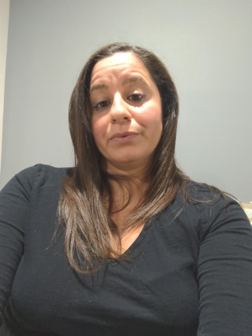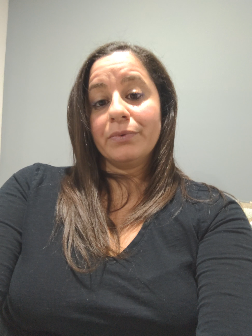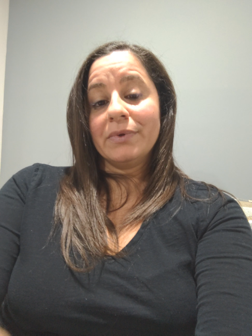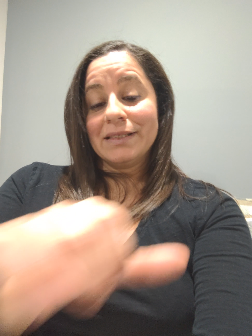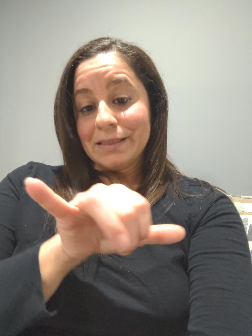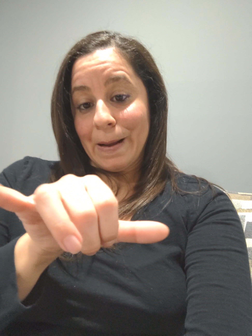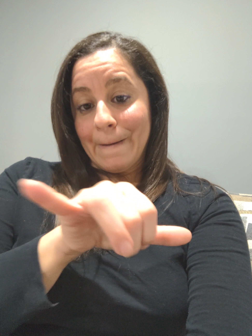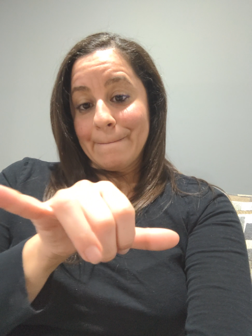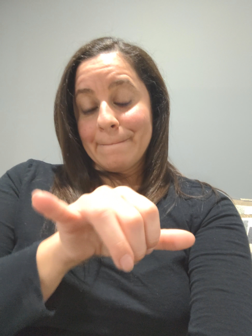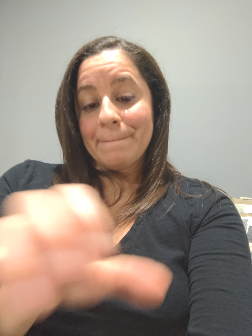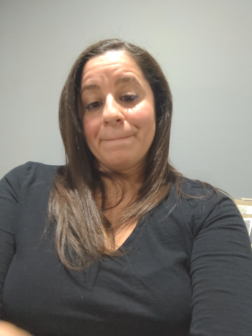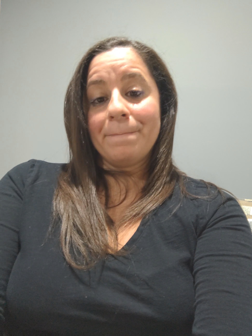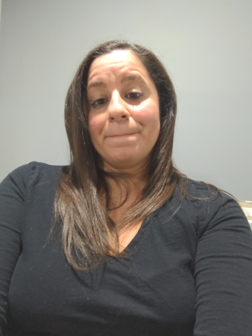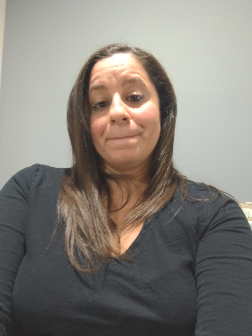same